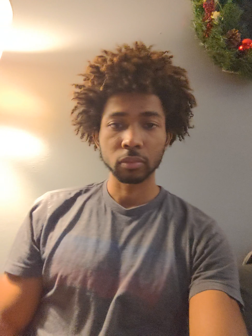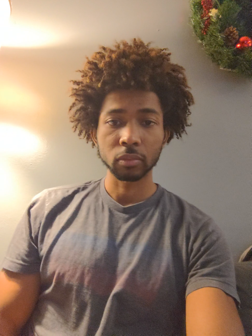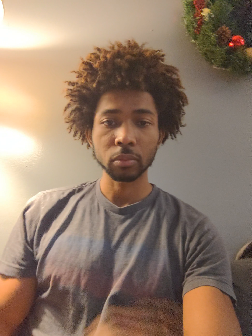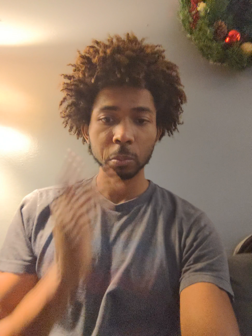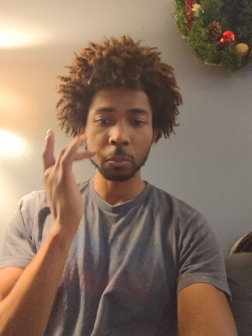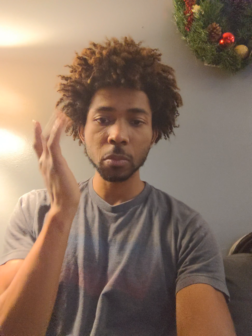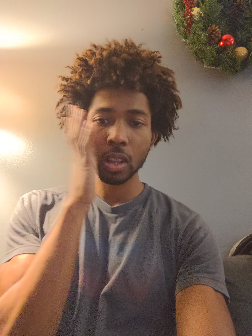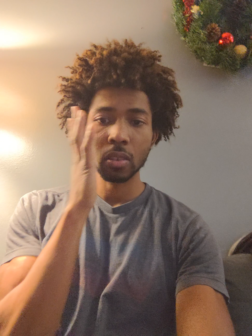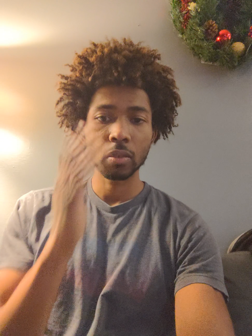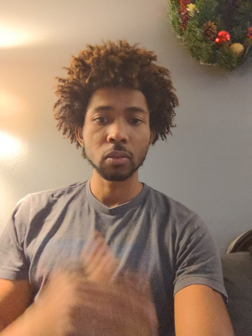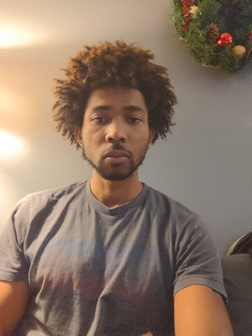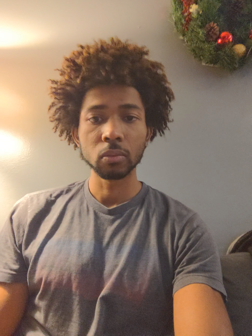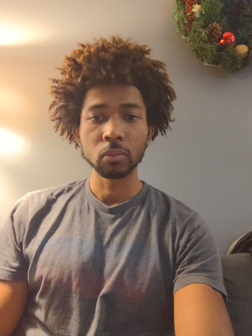bee